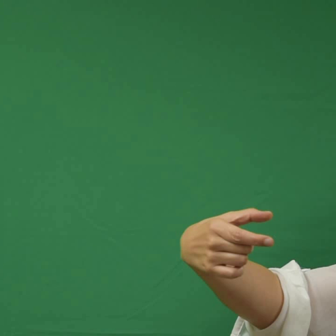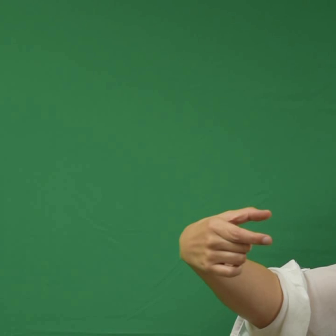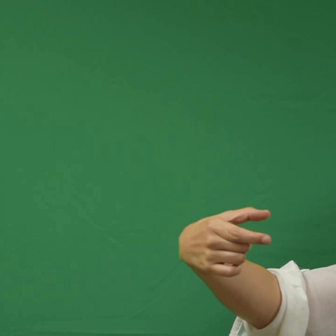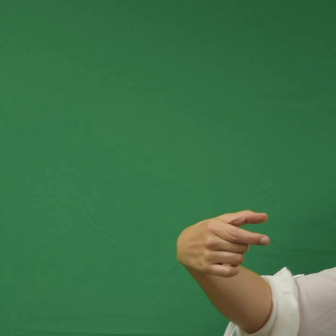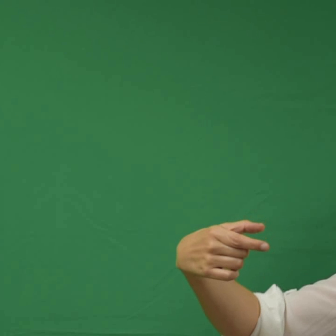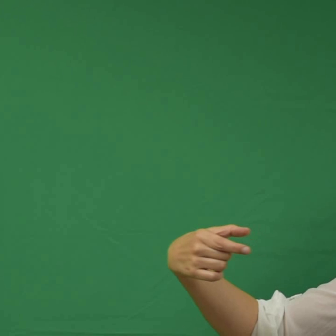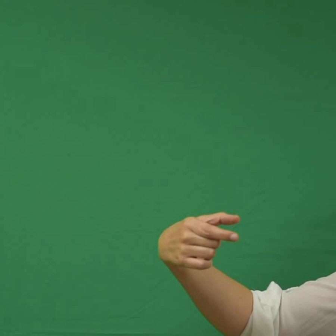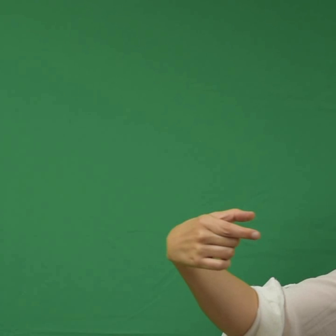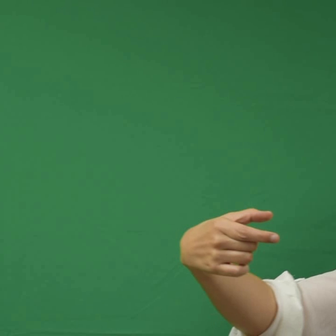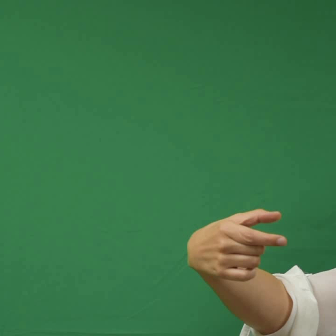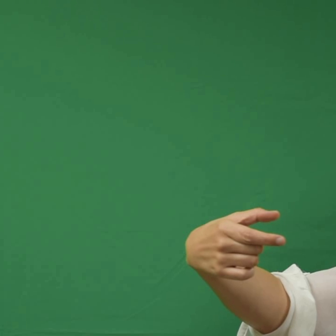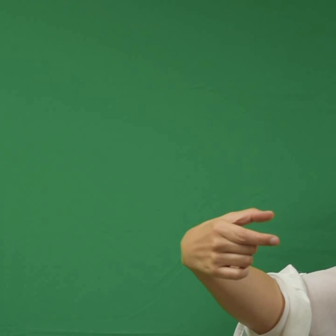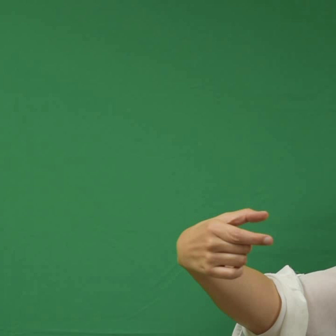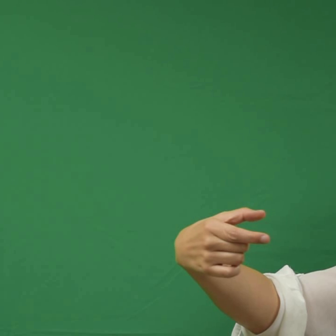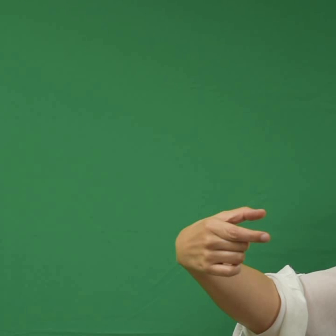X